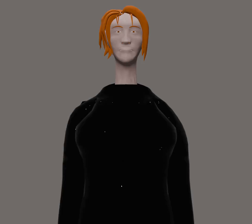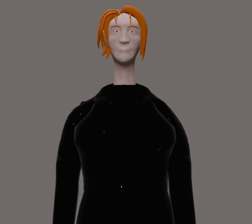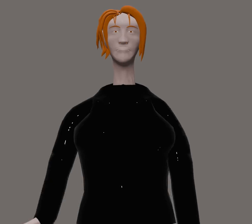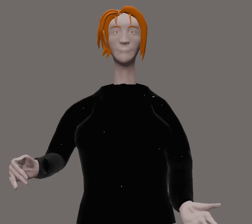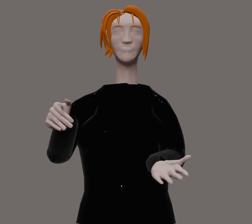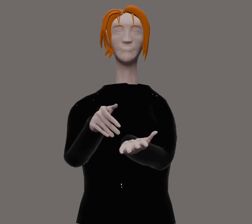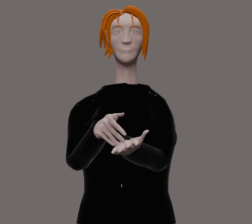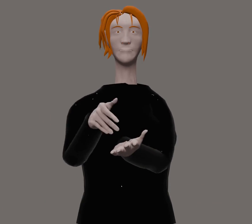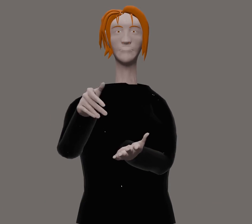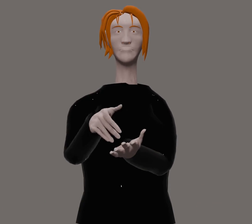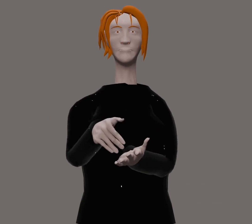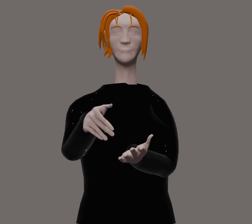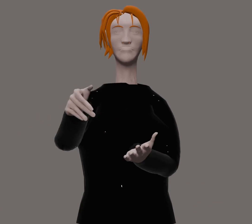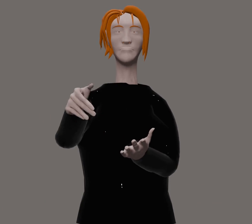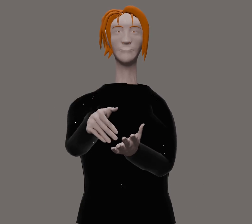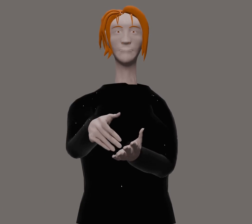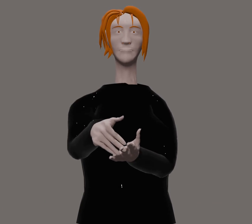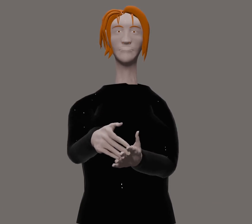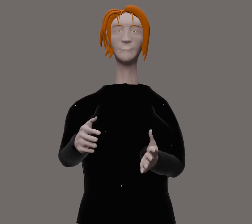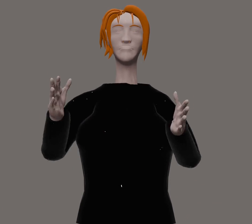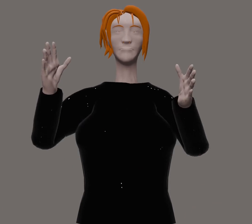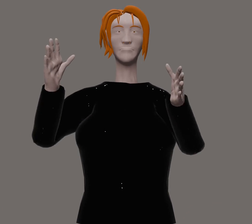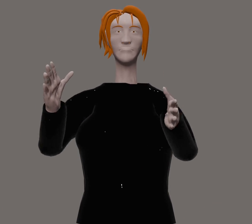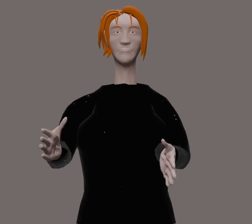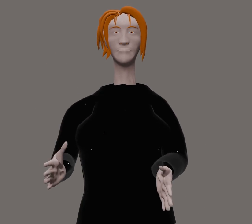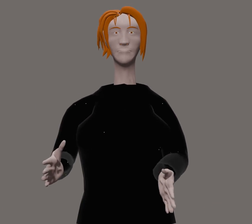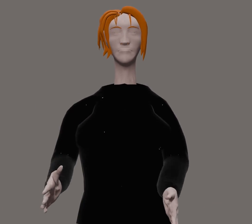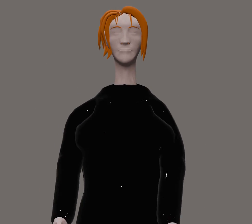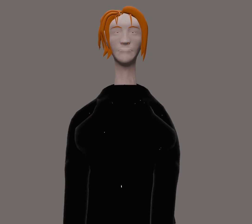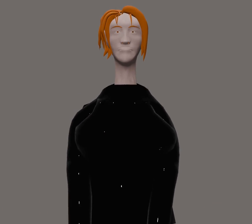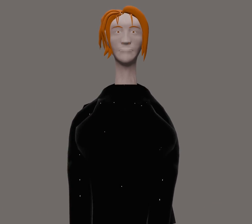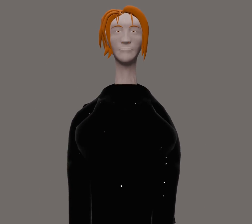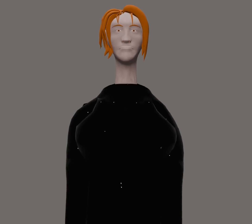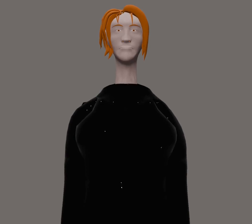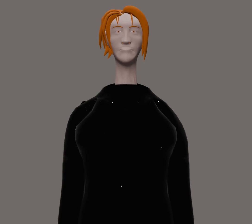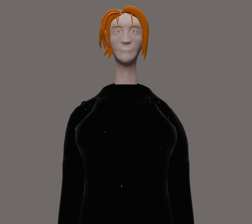Billionaire